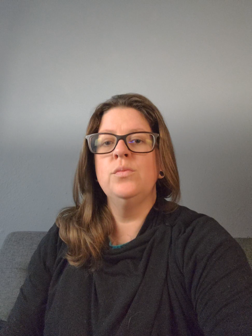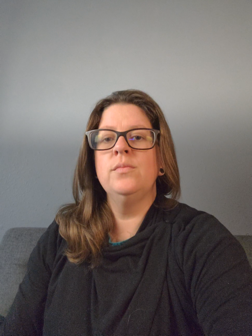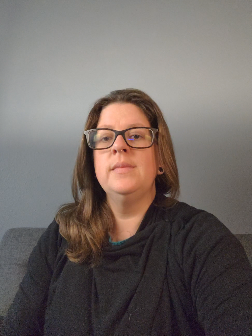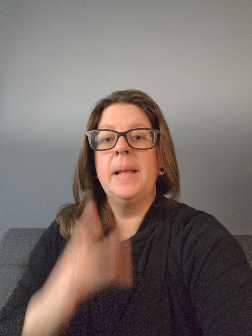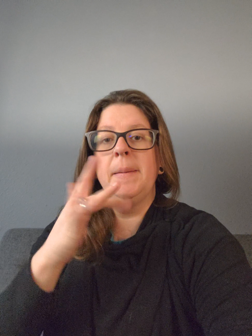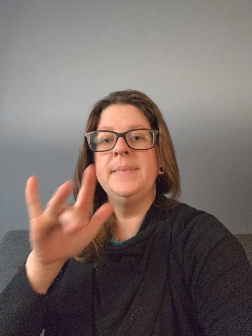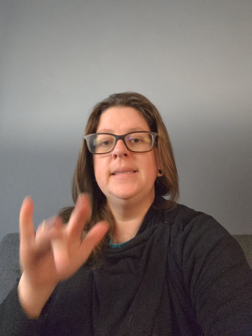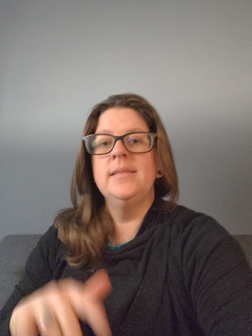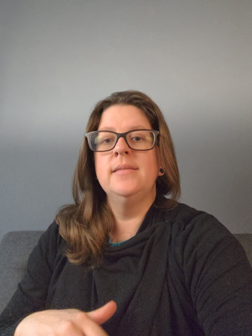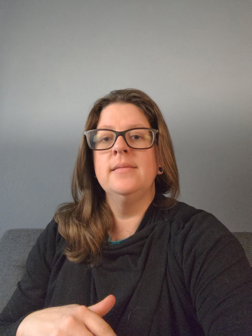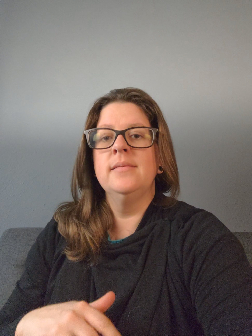empty